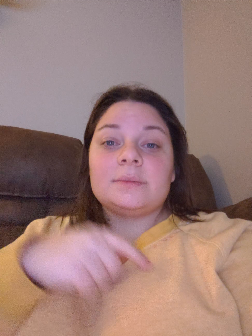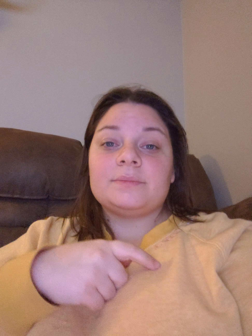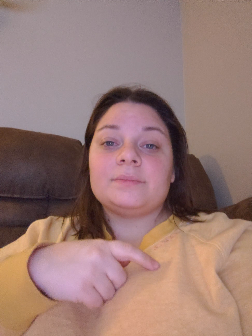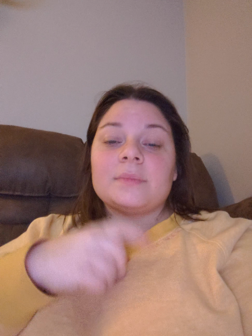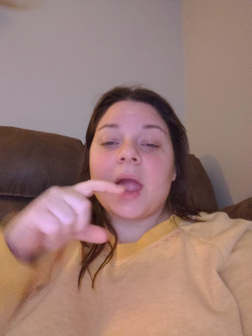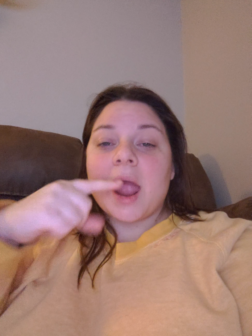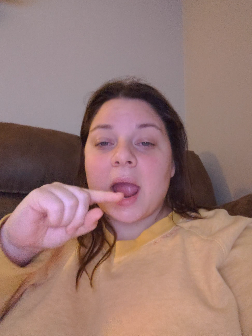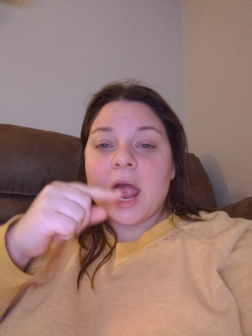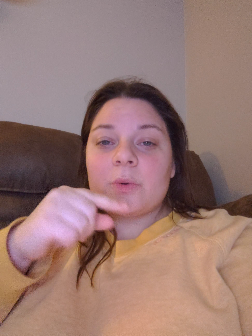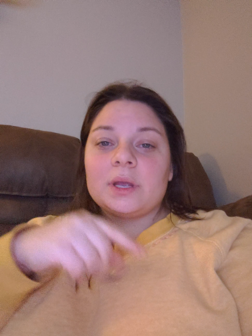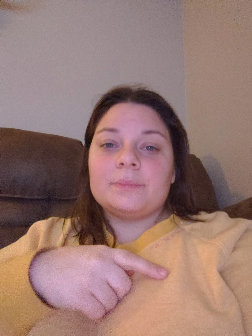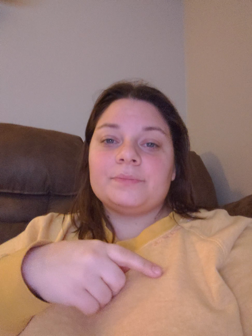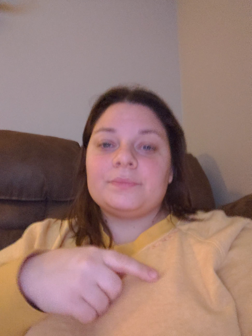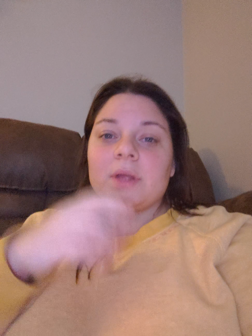owie